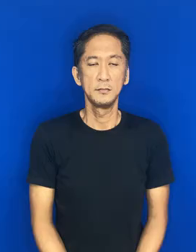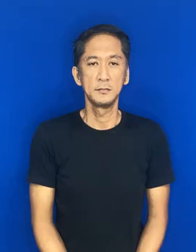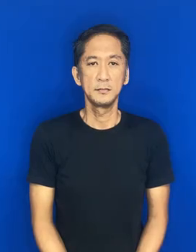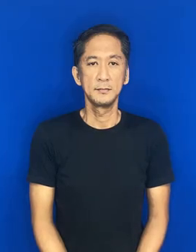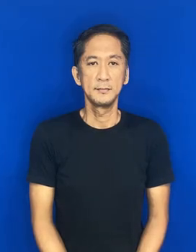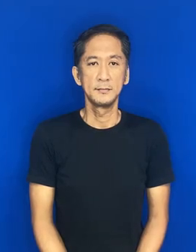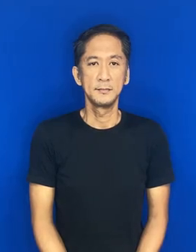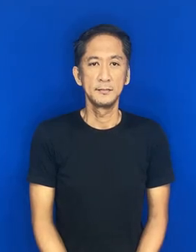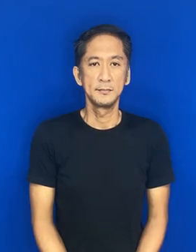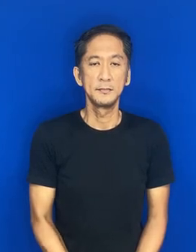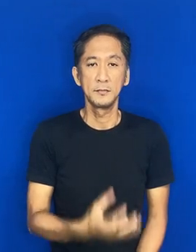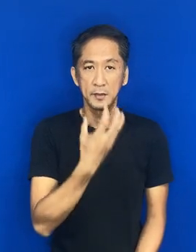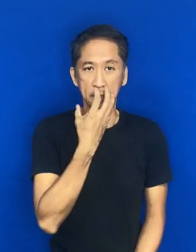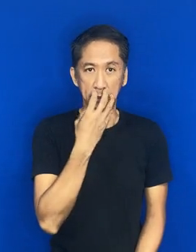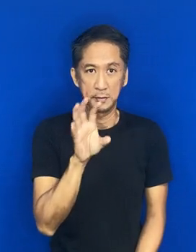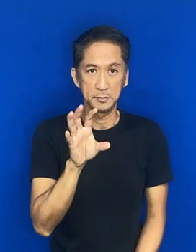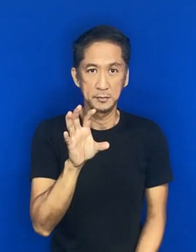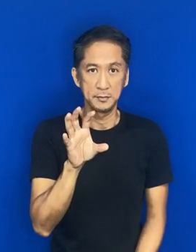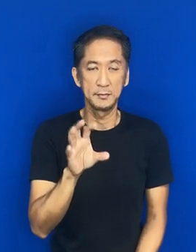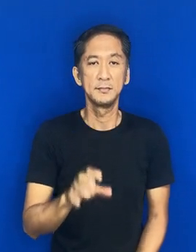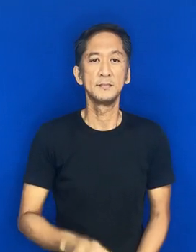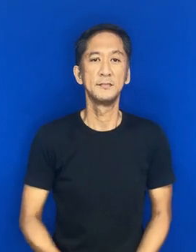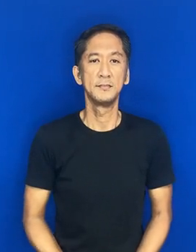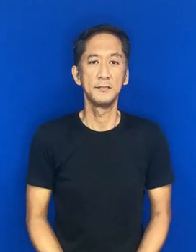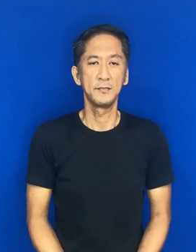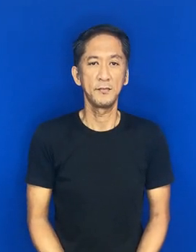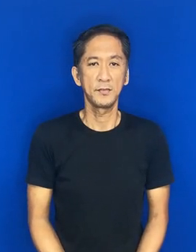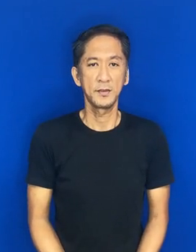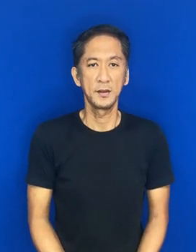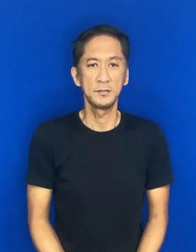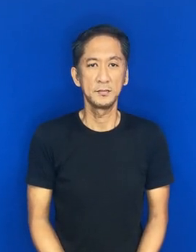hot